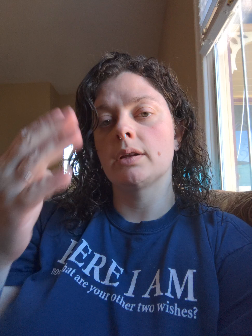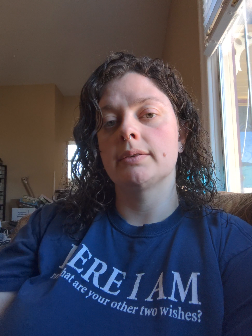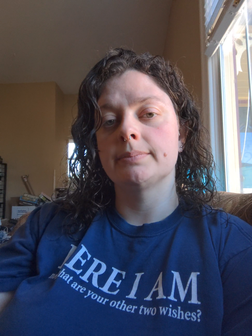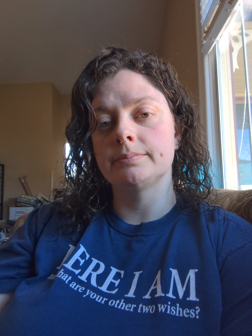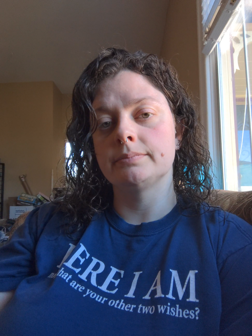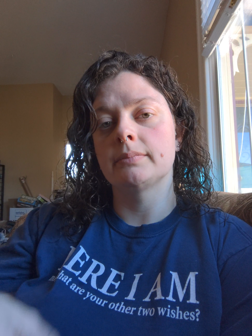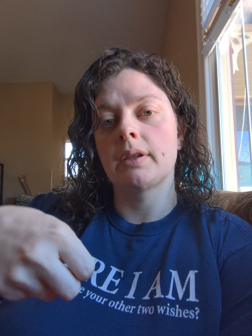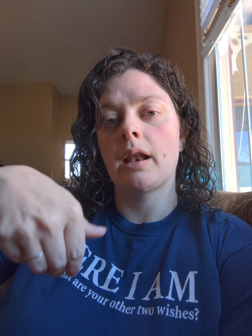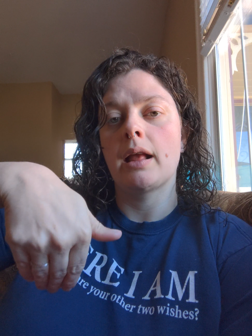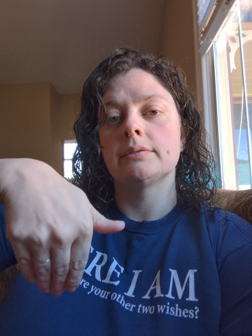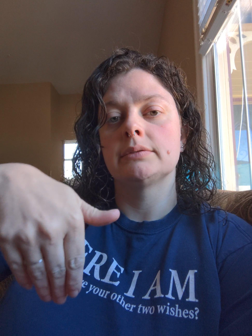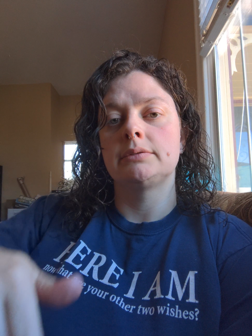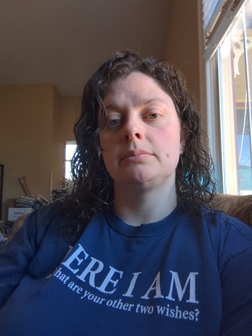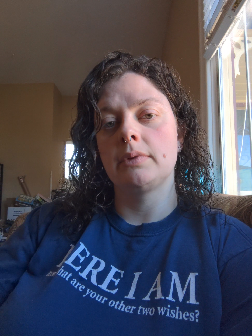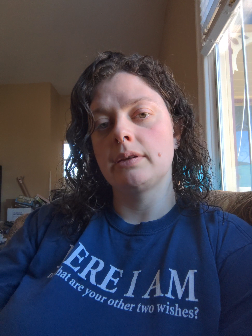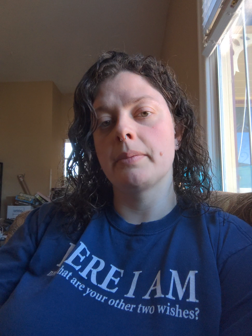night